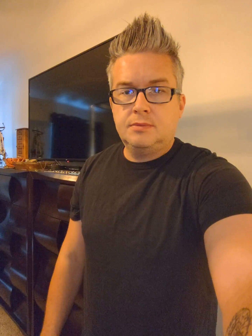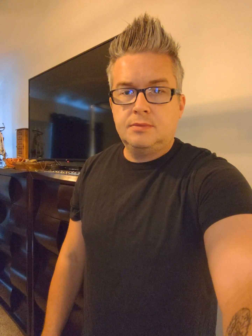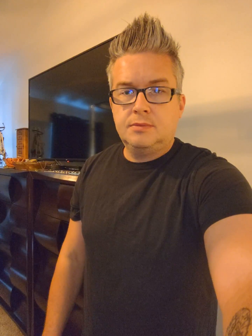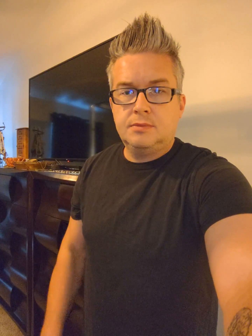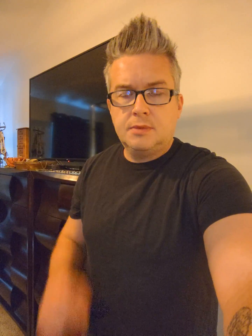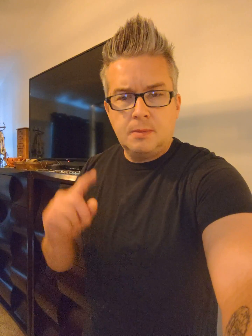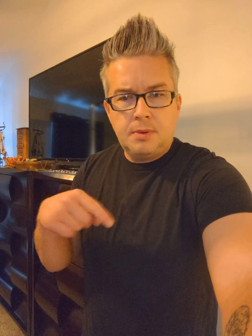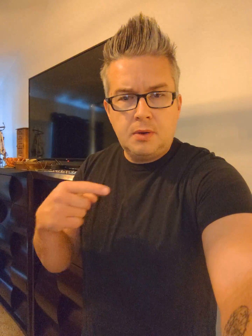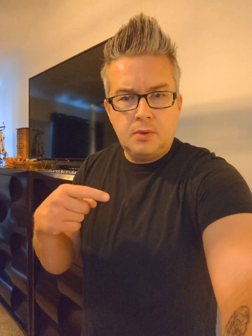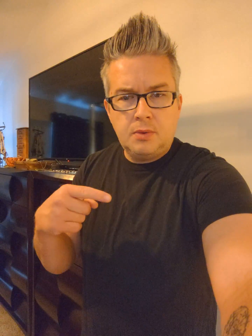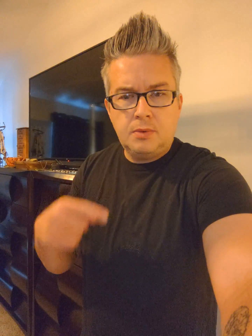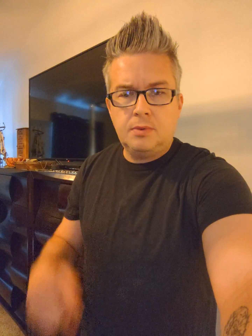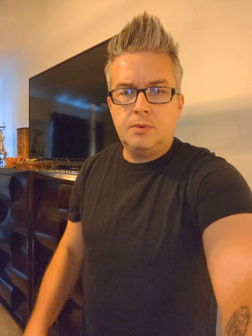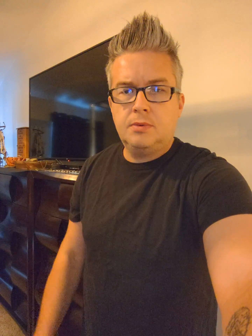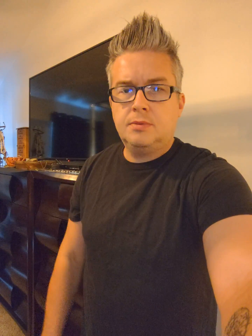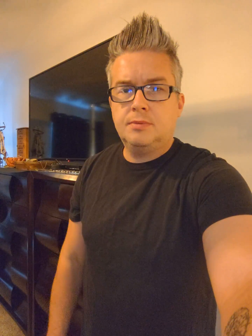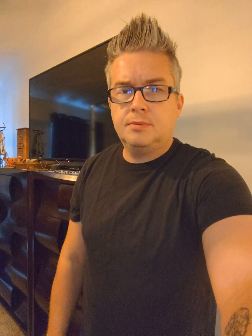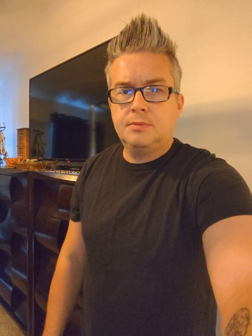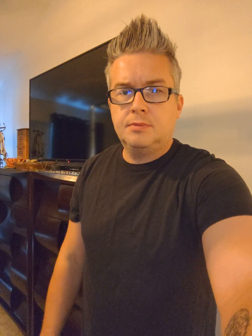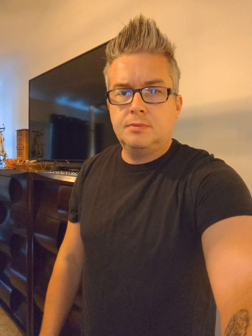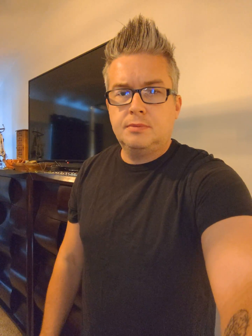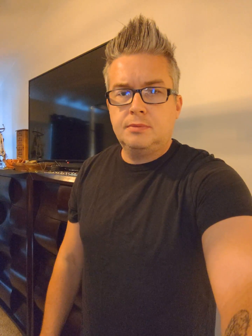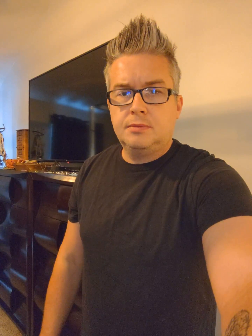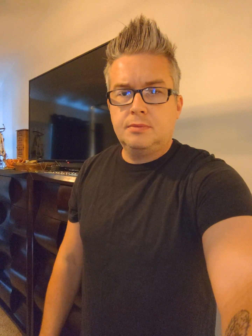about